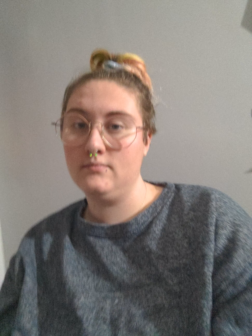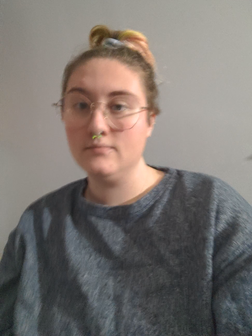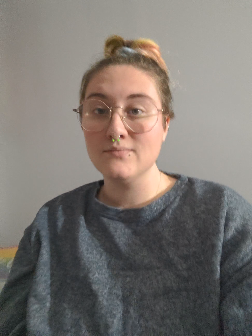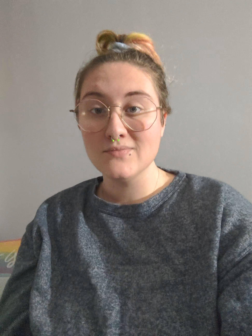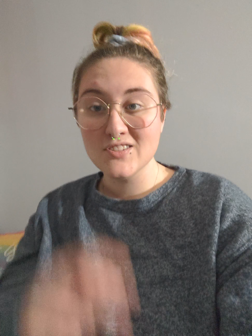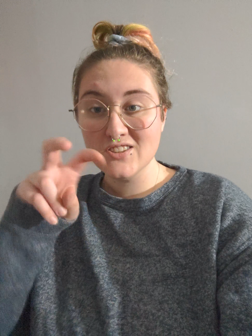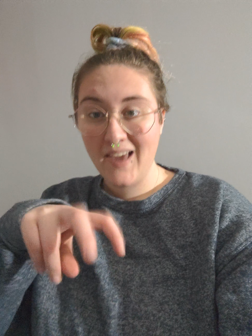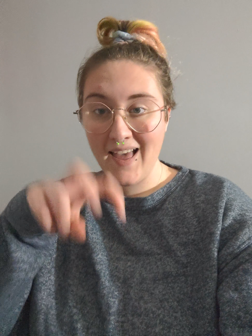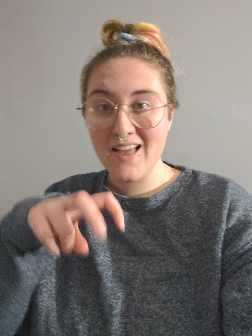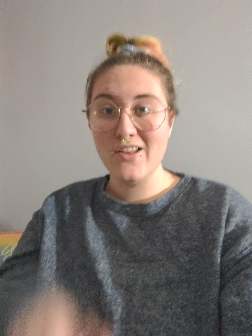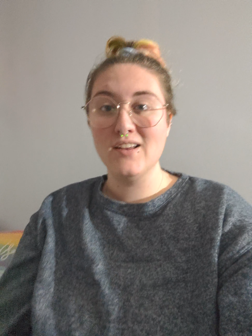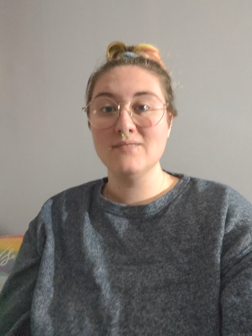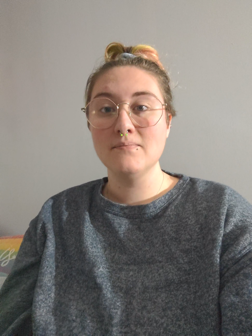chair